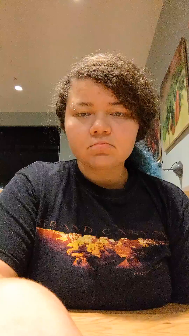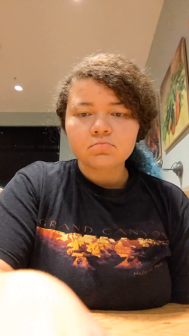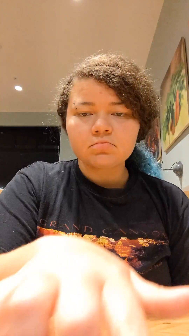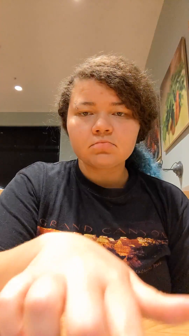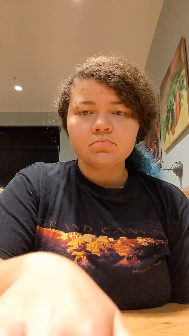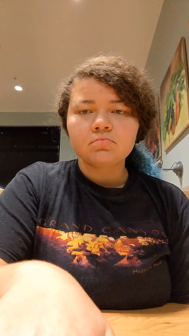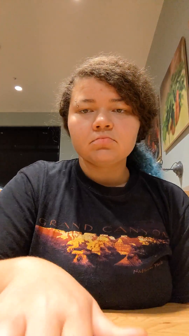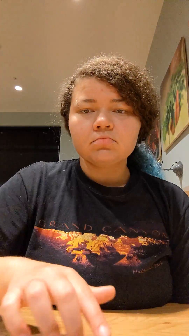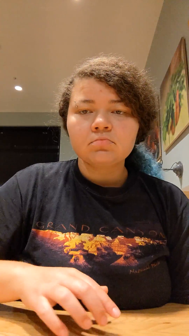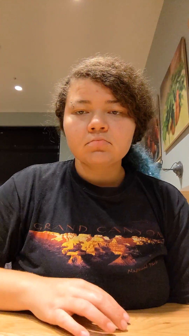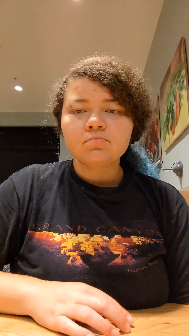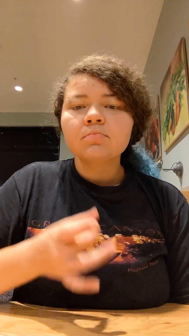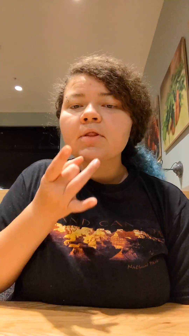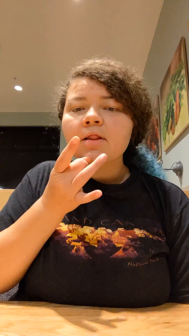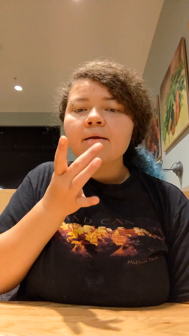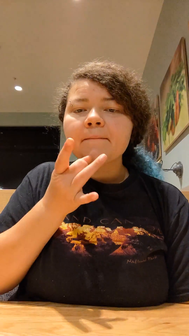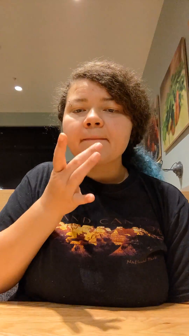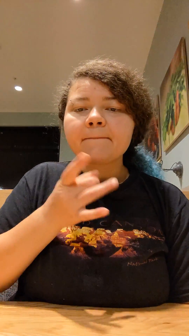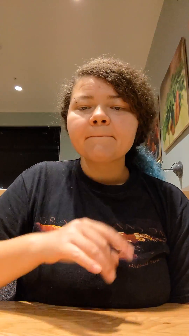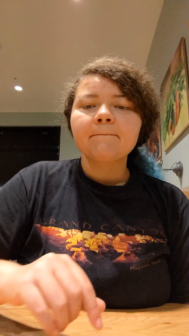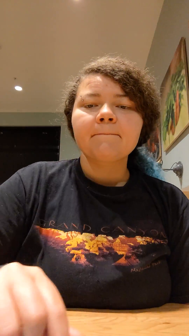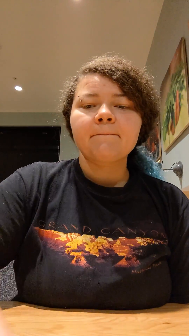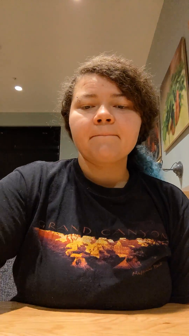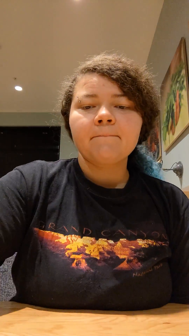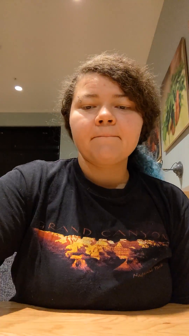light bulb